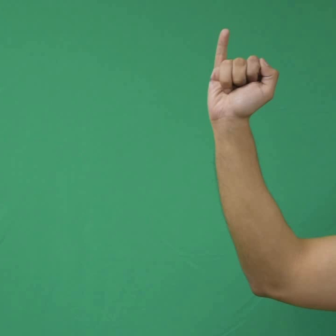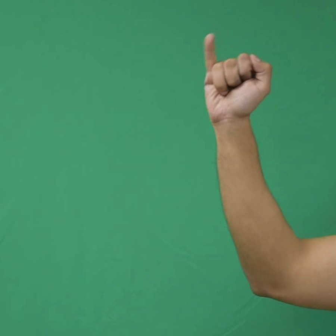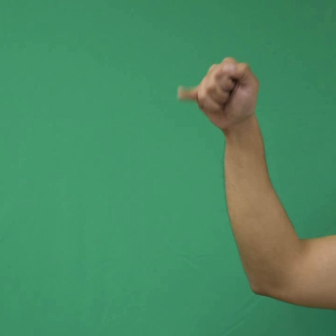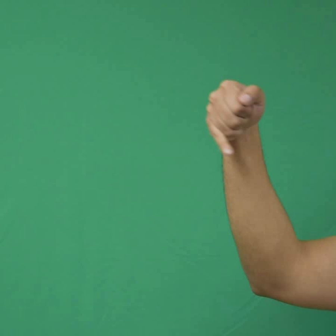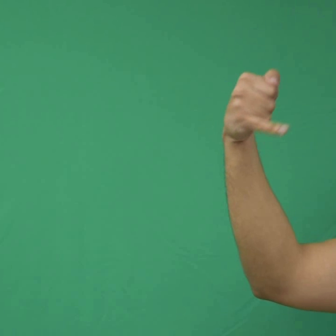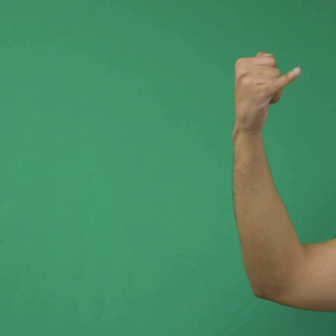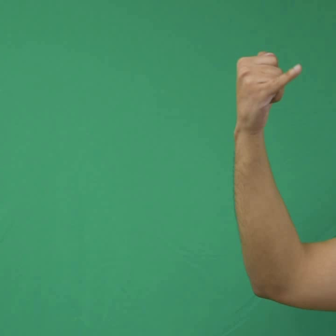J